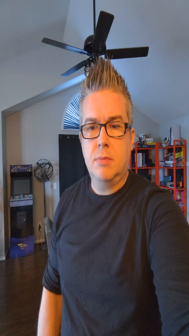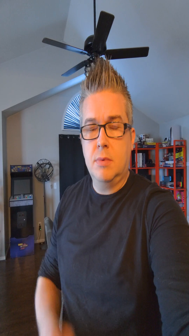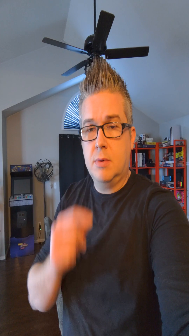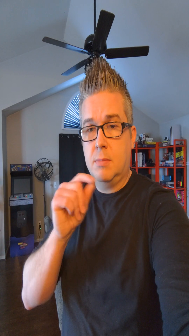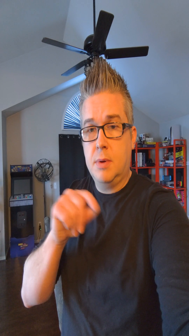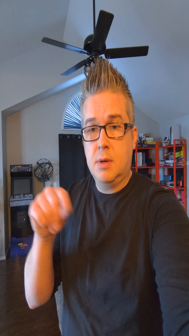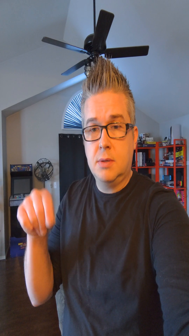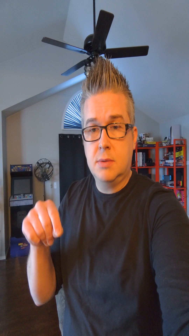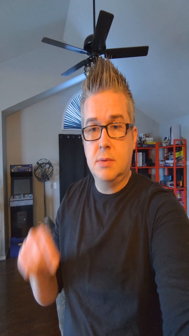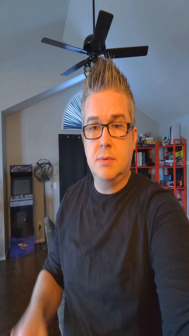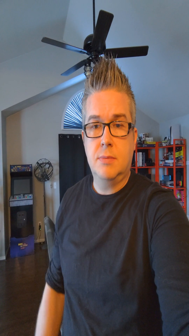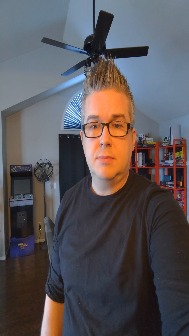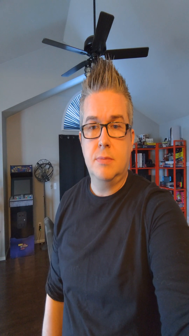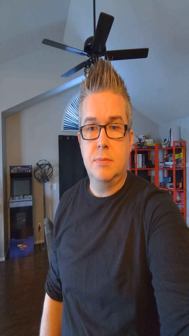pen